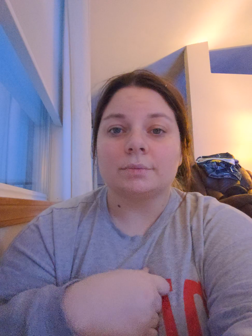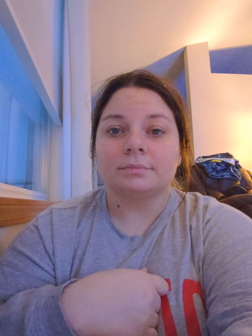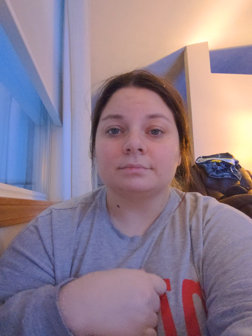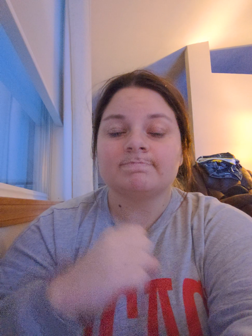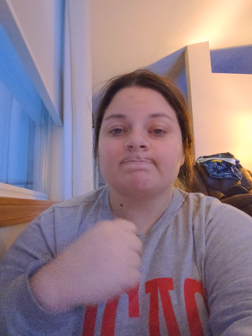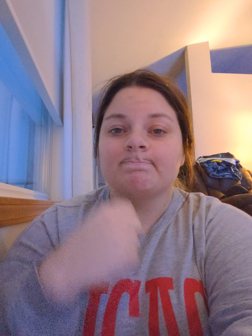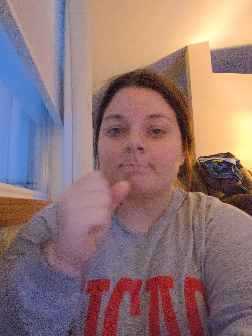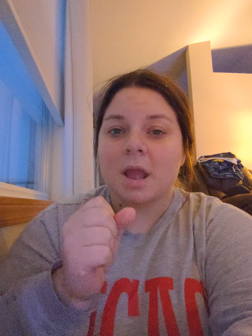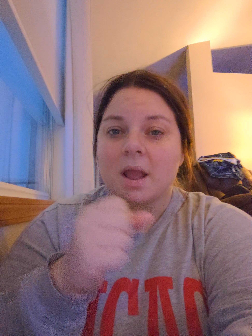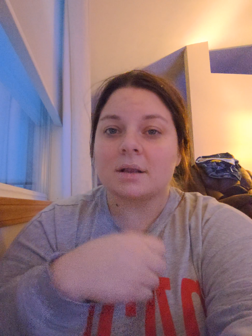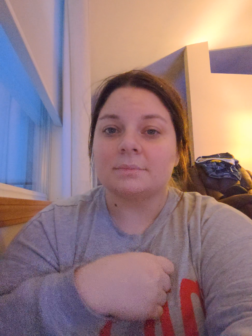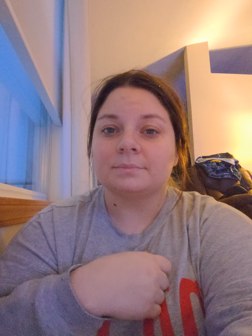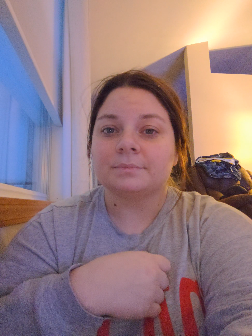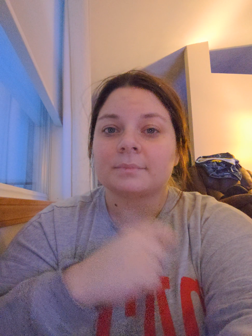make